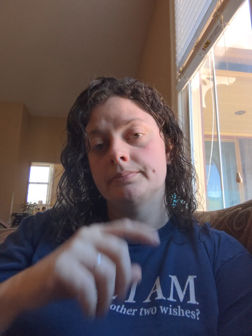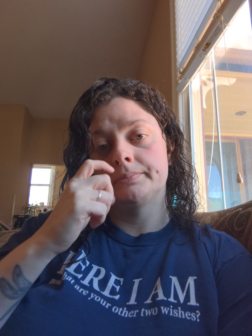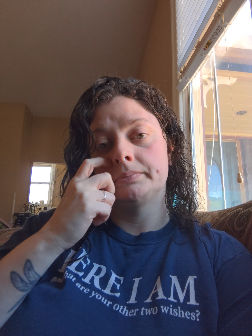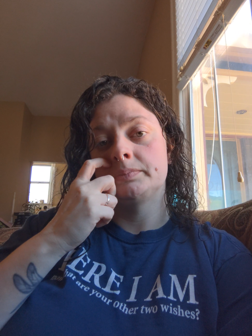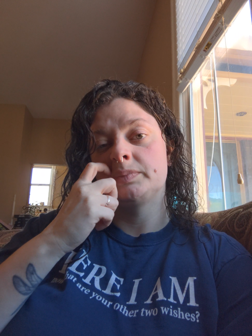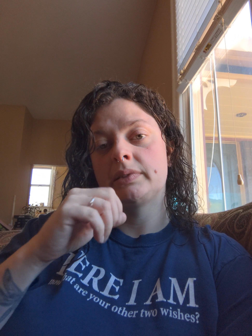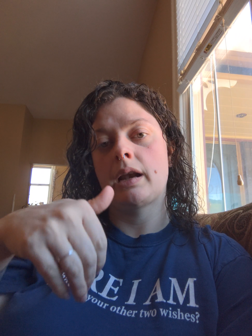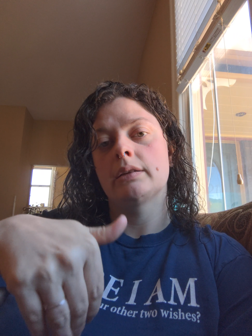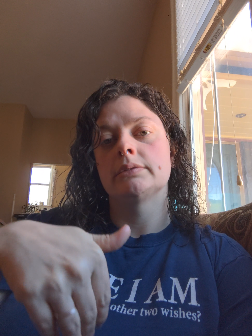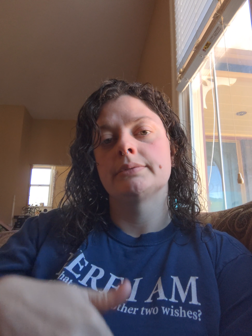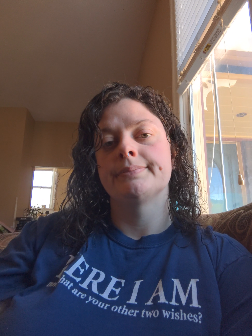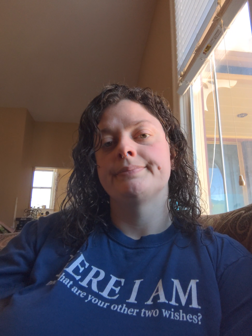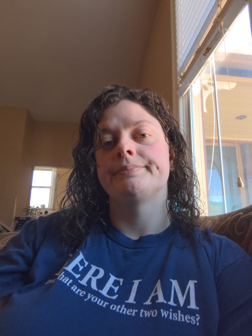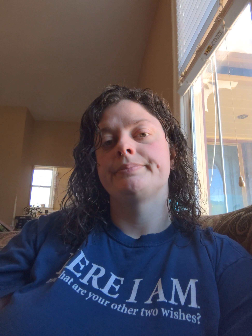night